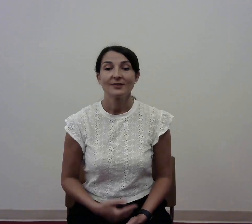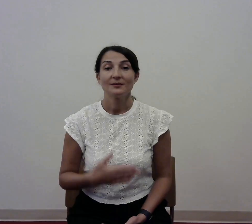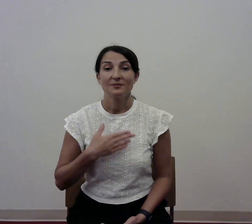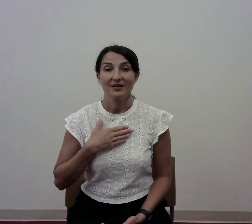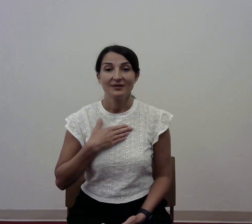mən